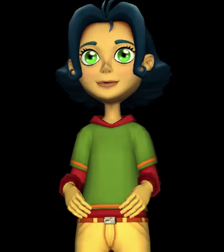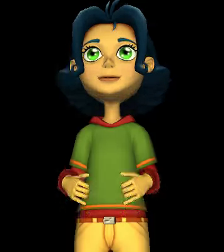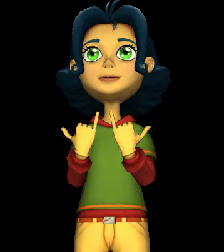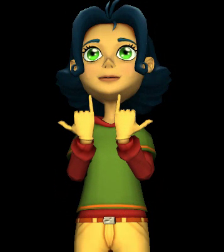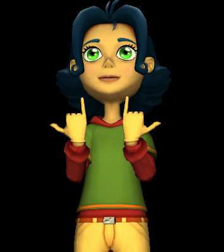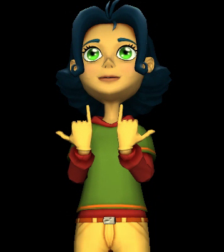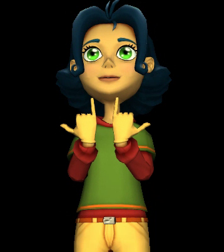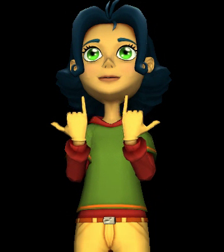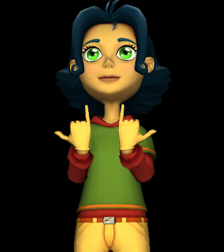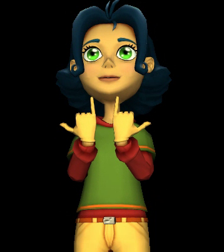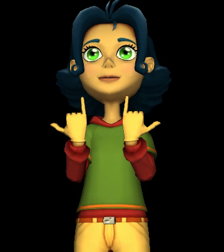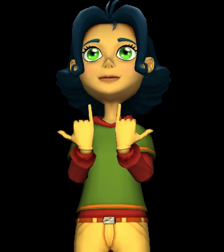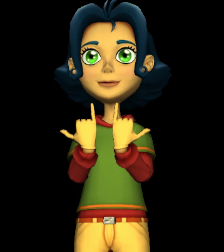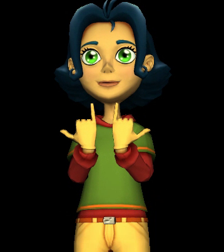لعبة